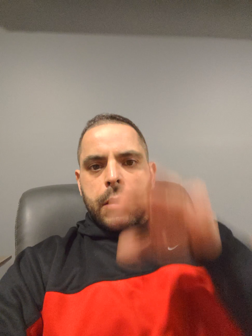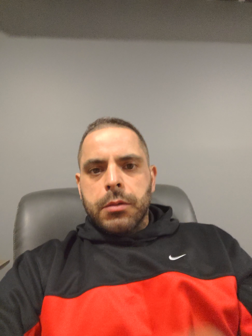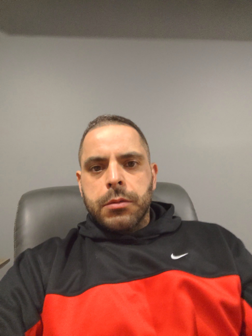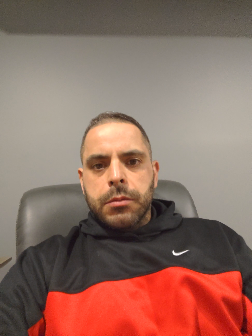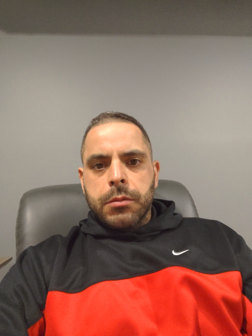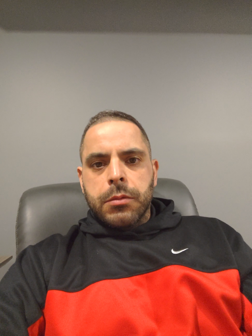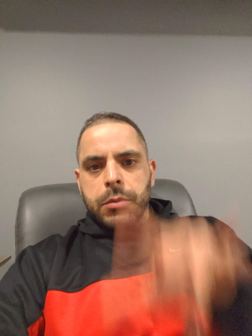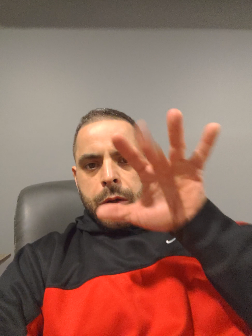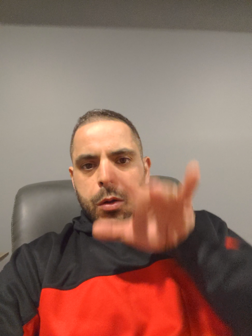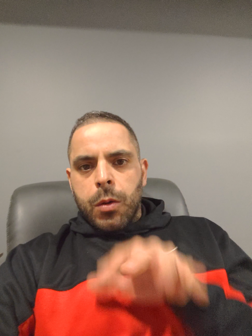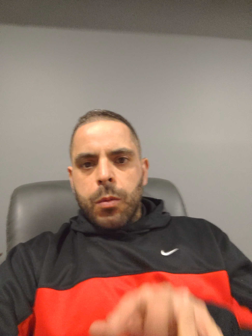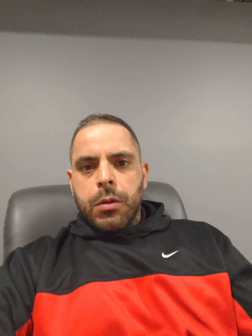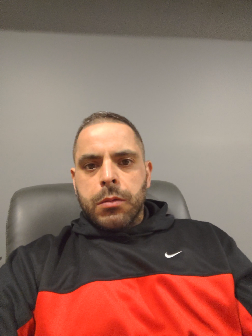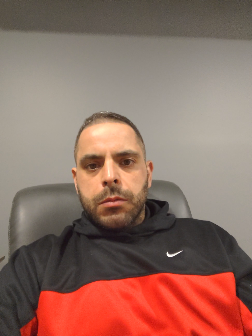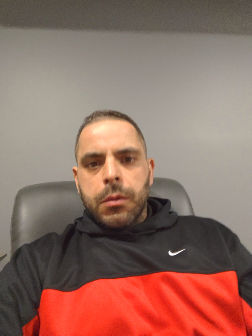snow